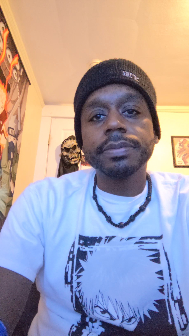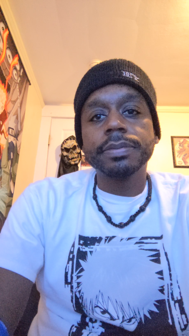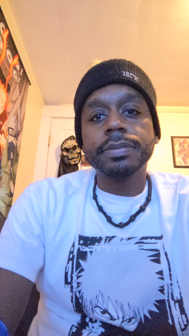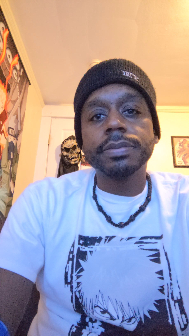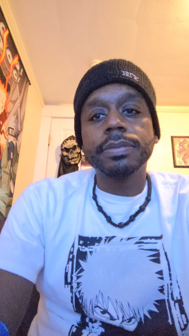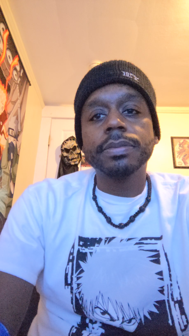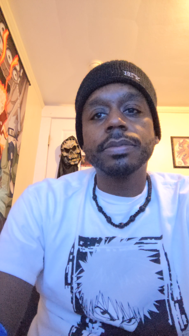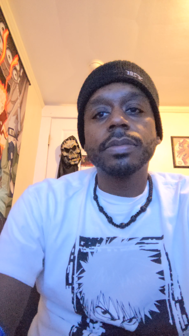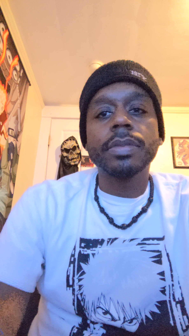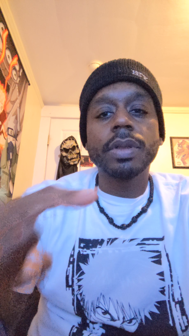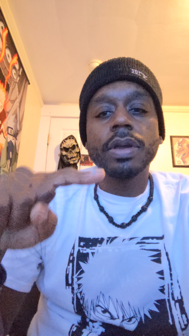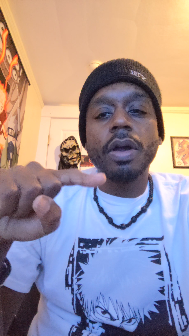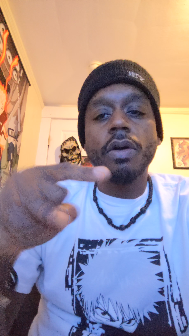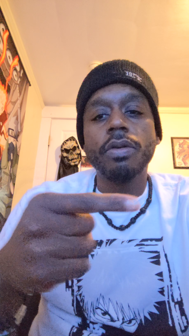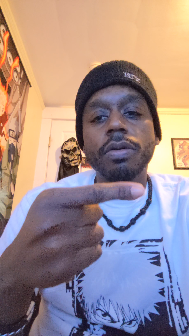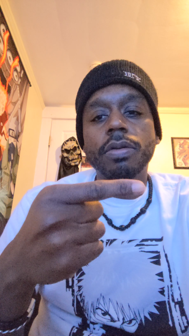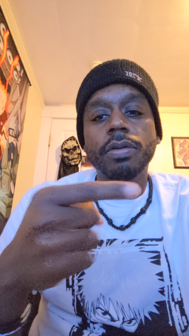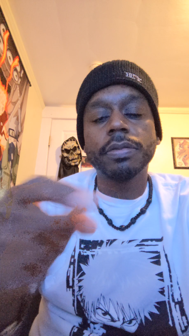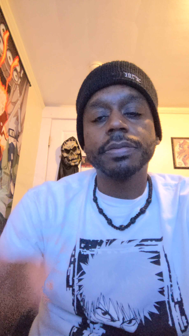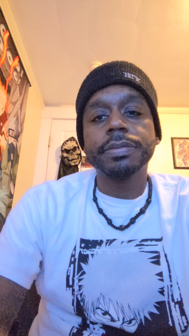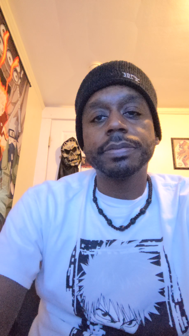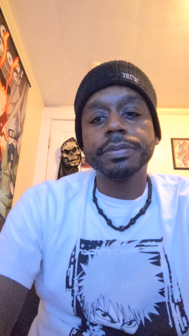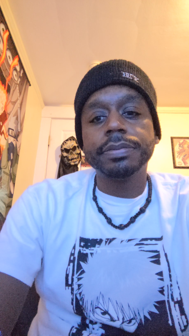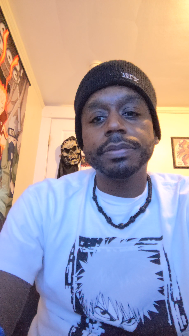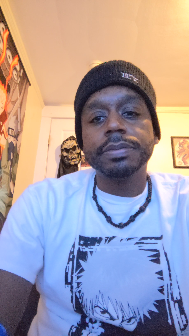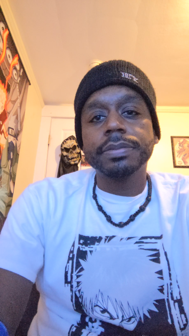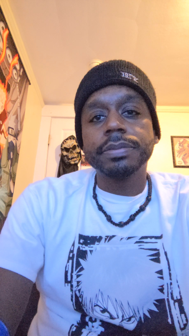hurt